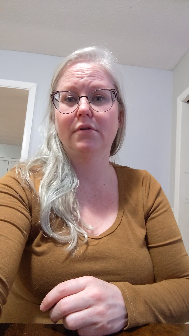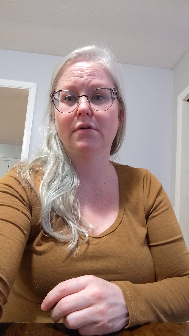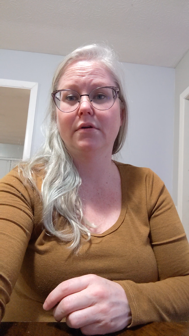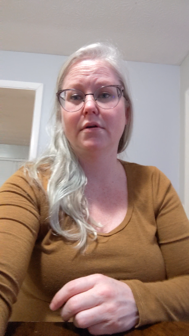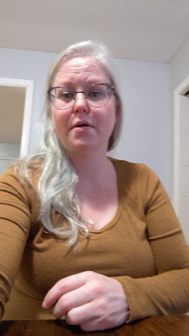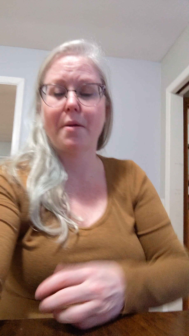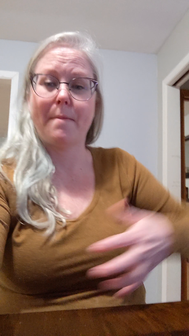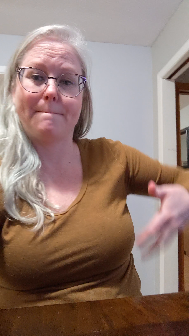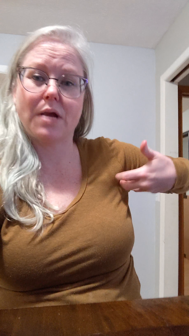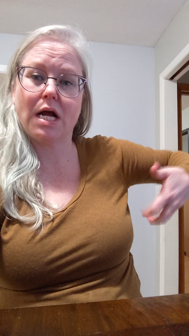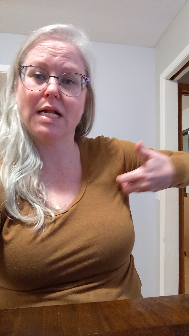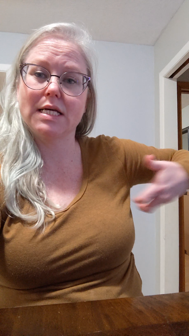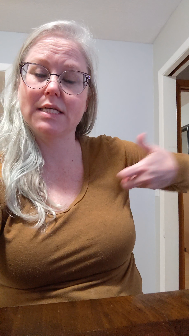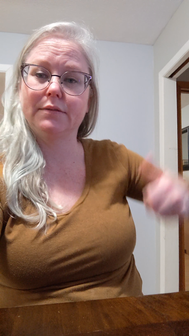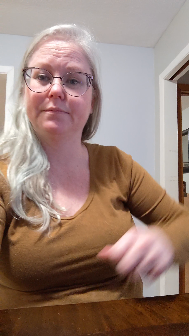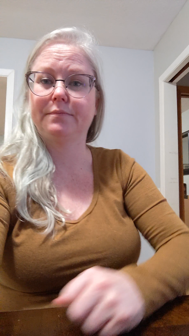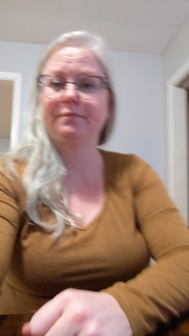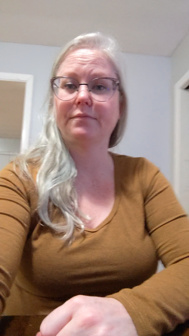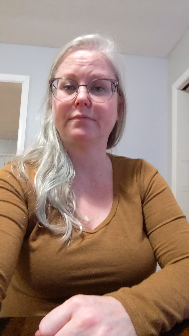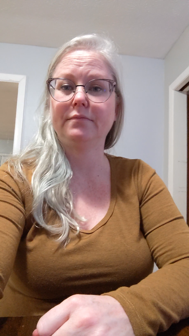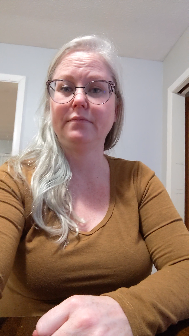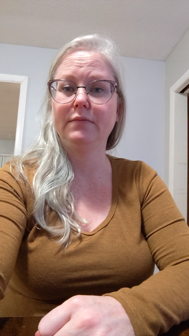monkey